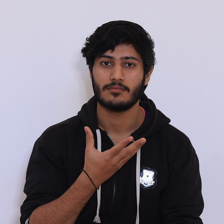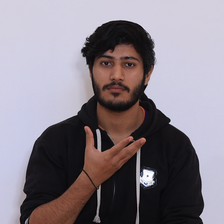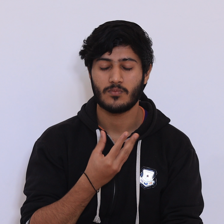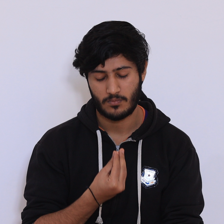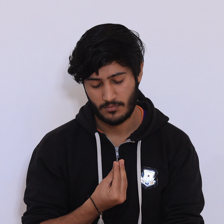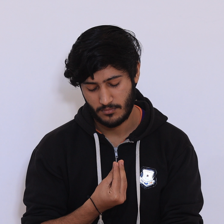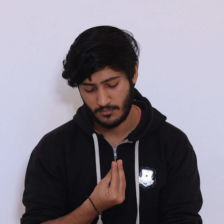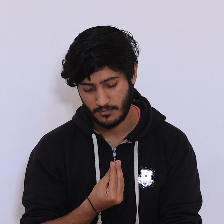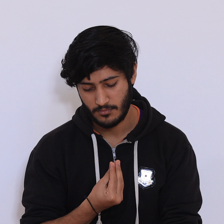sad